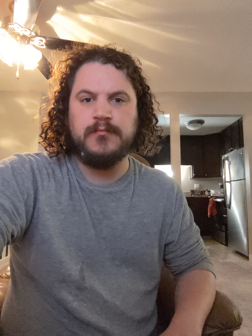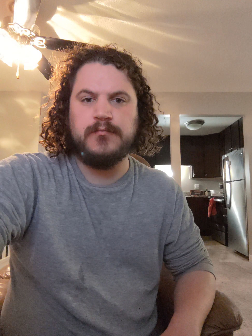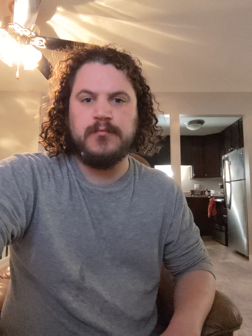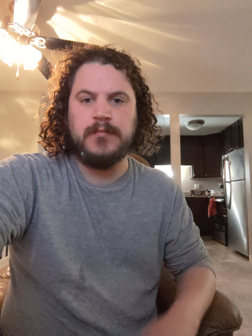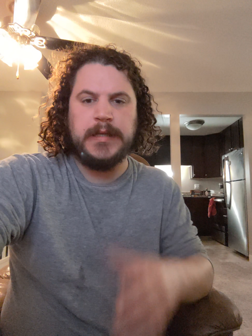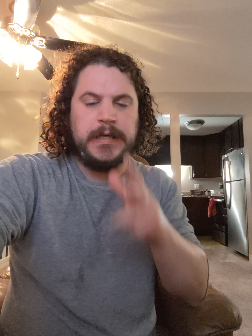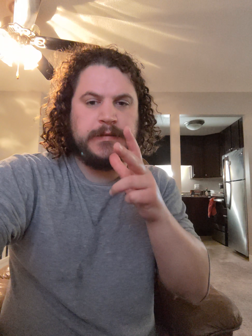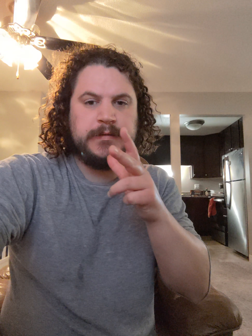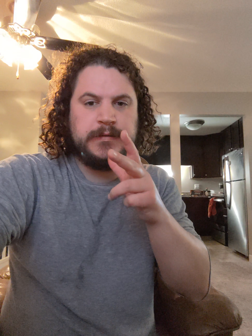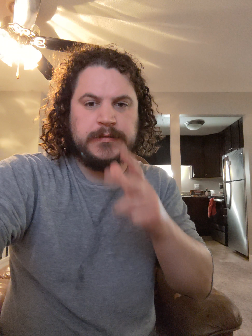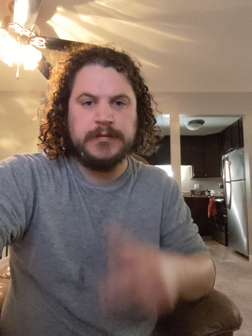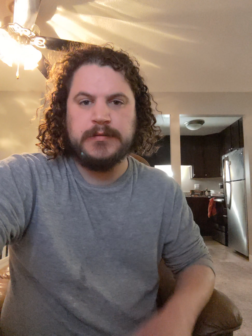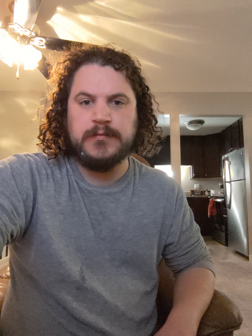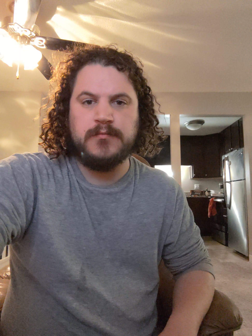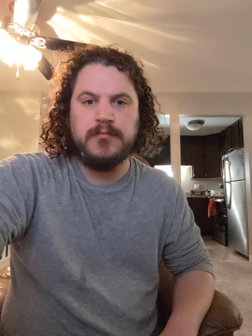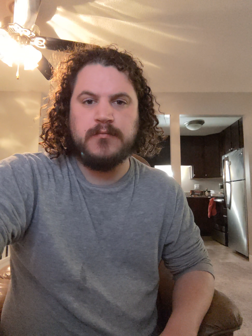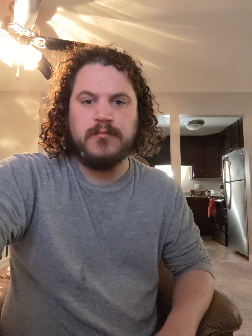hen